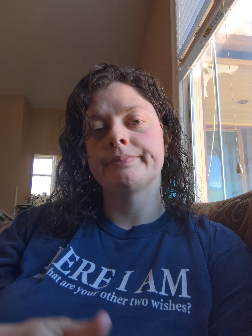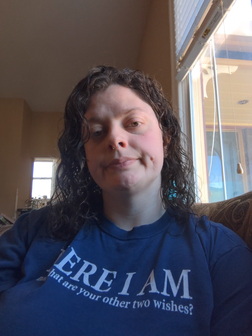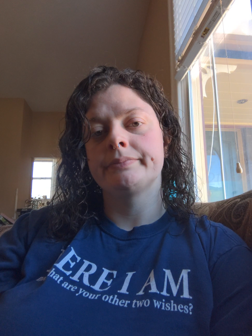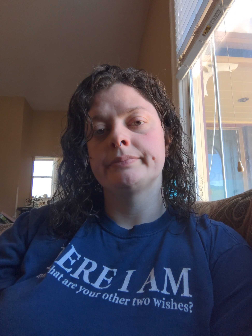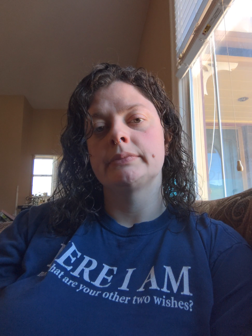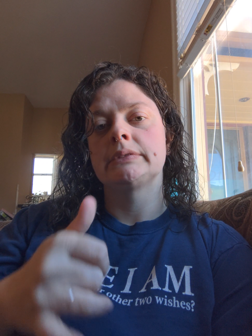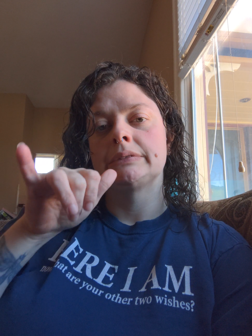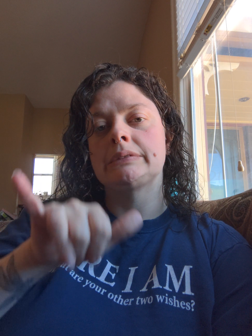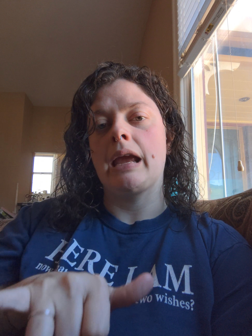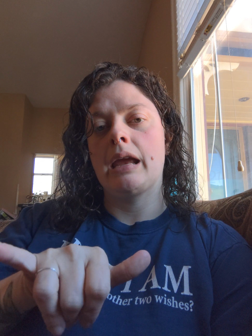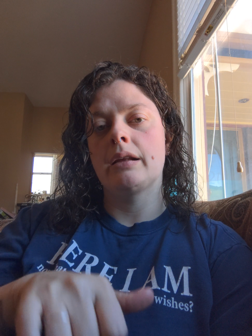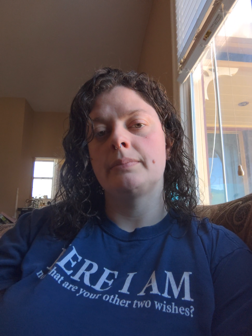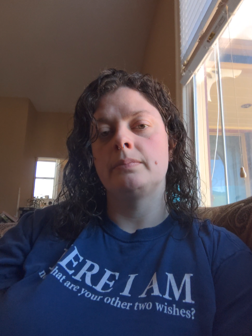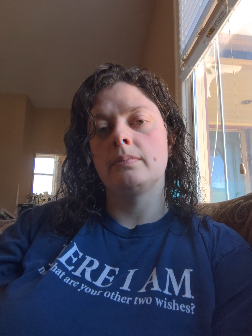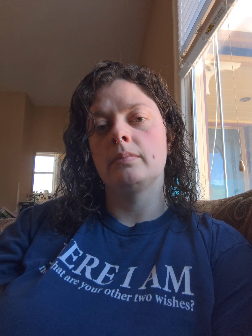stay